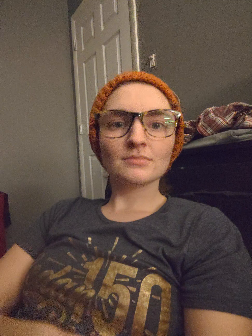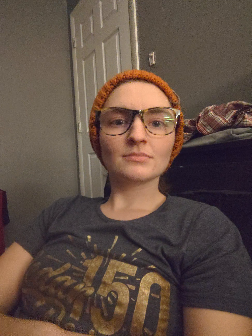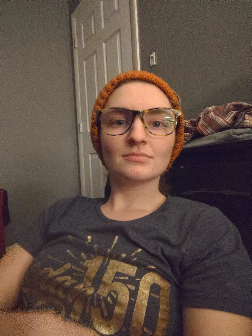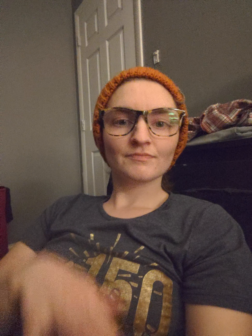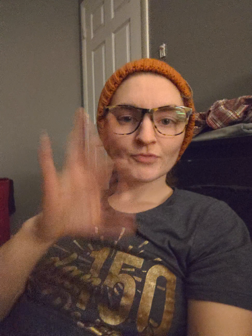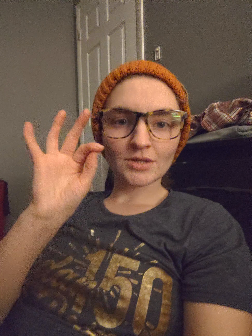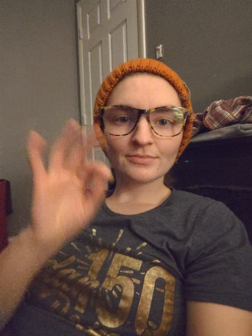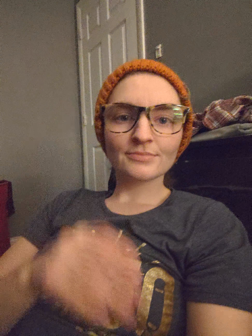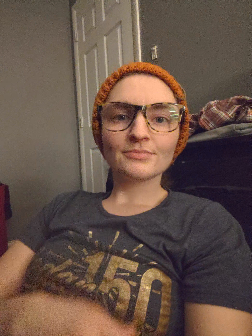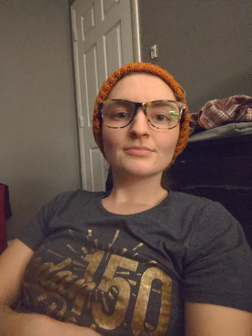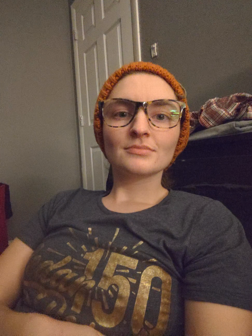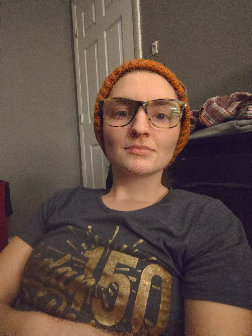find